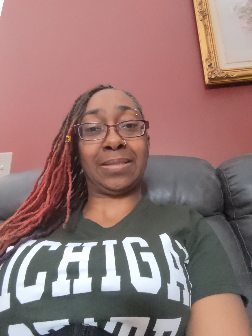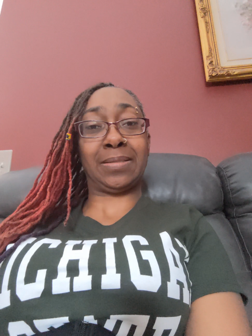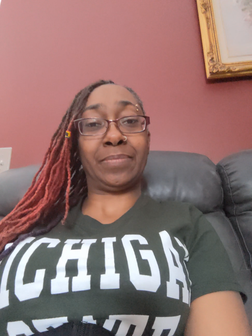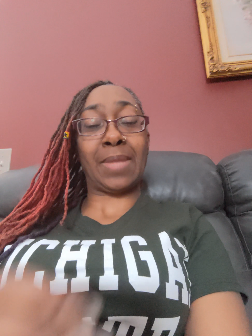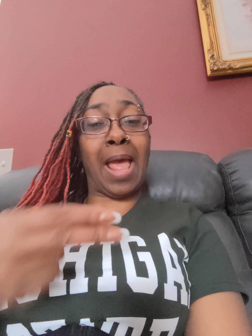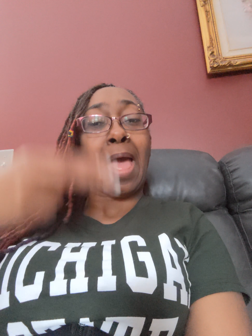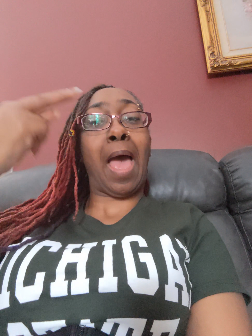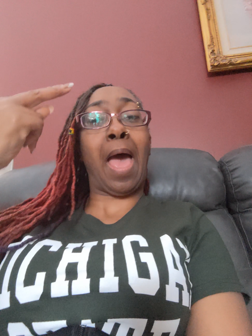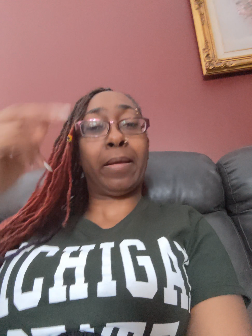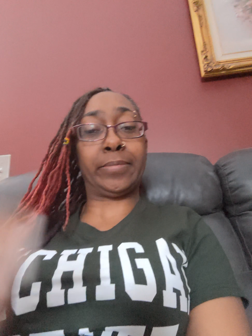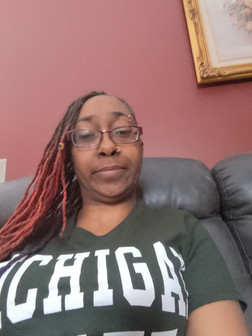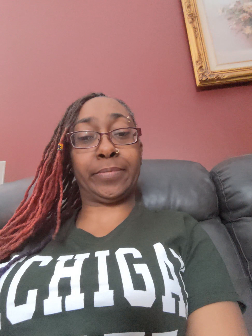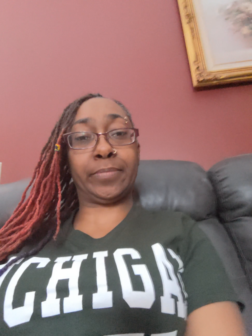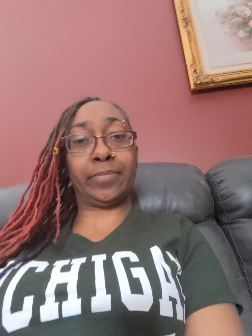high